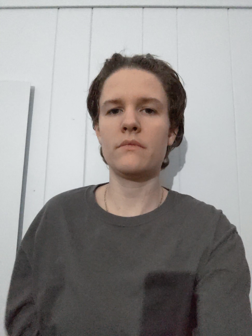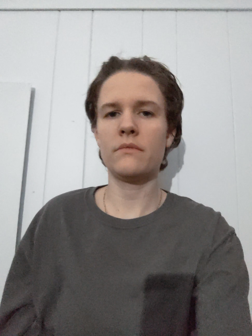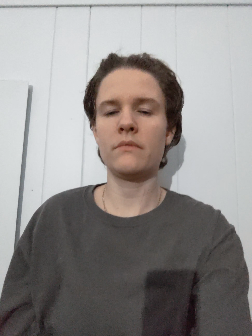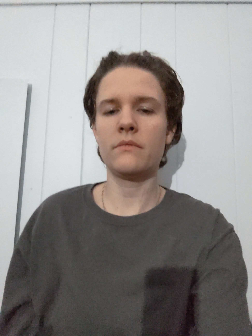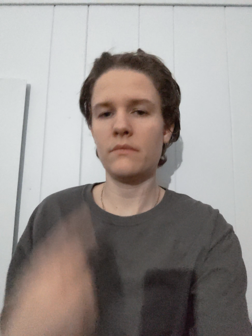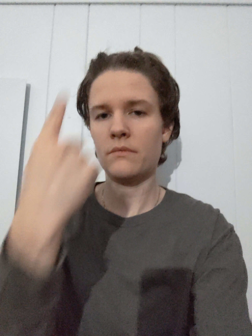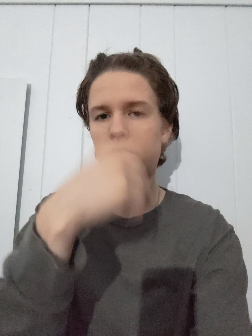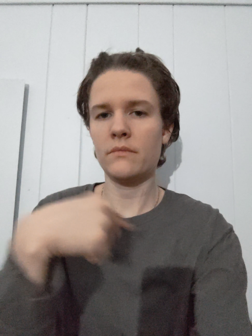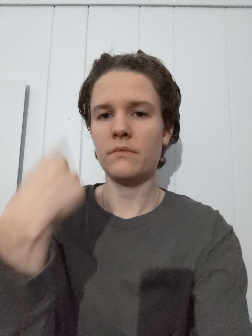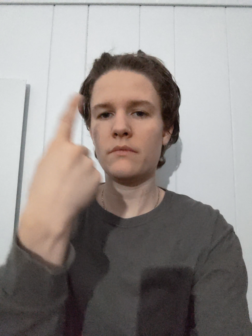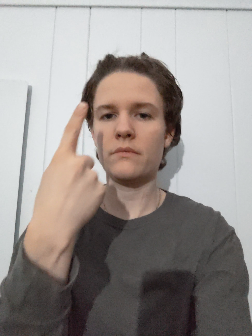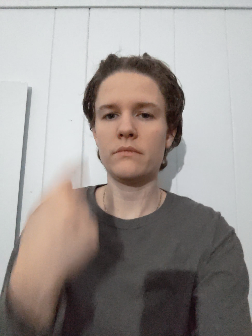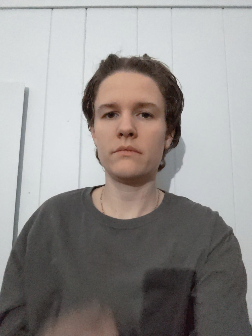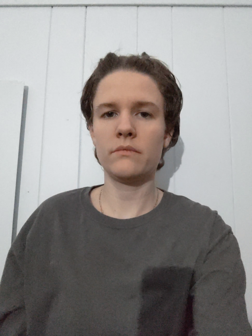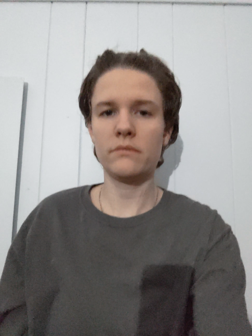look